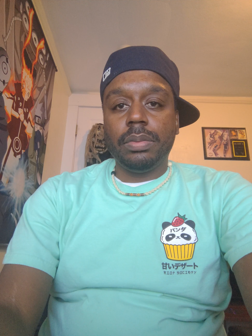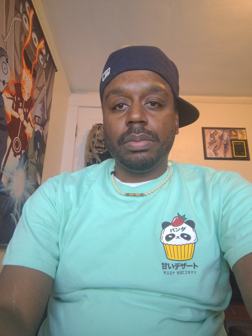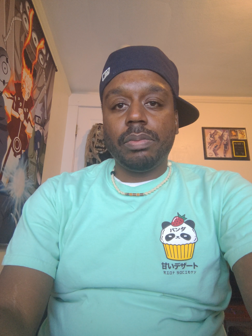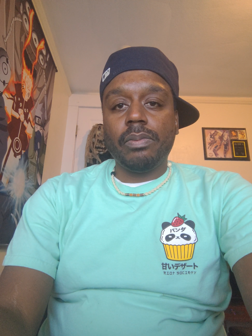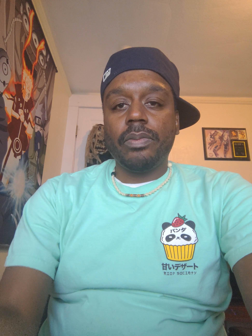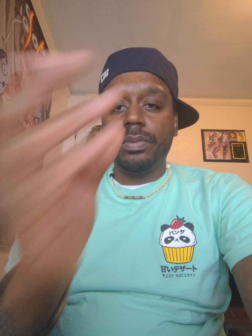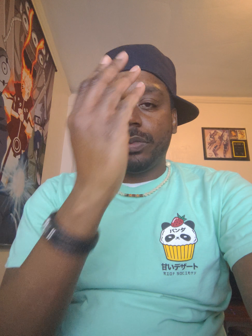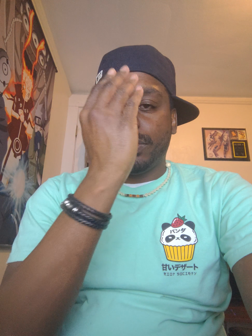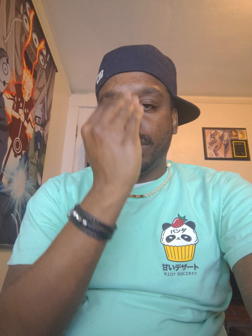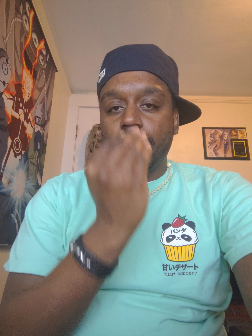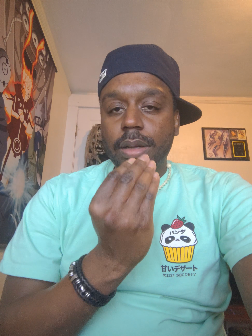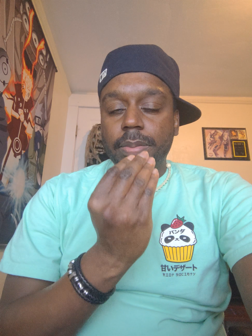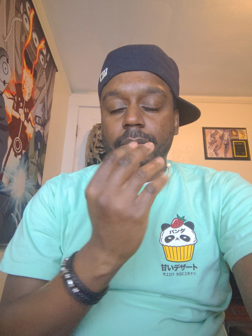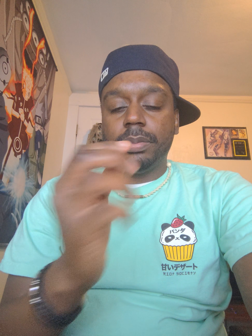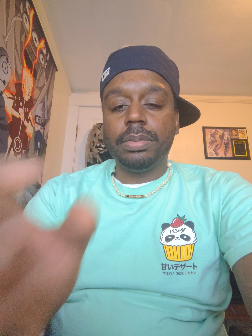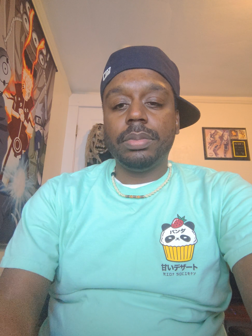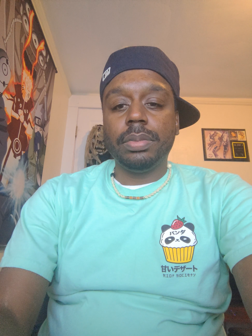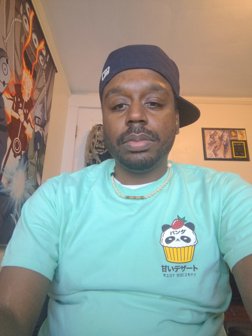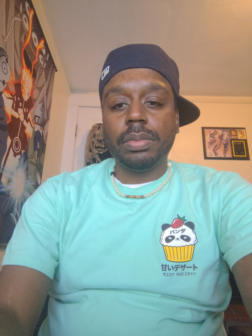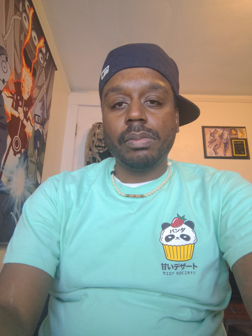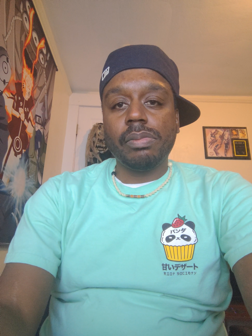sleep